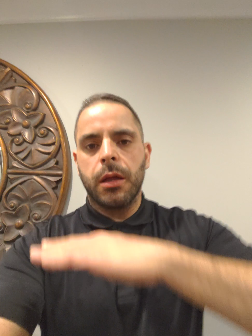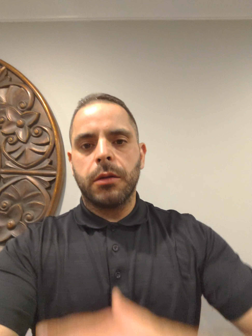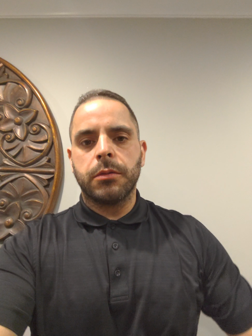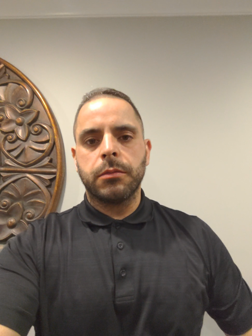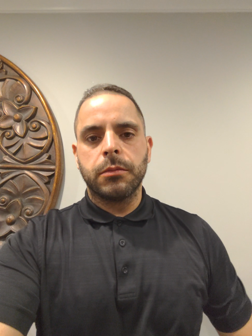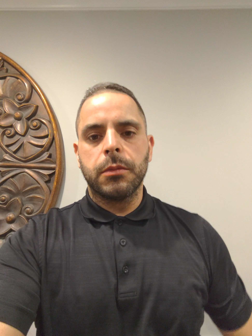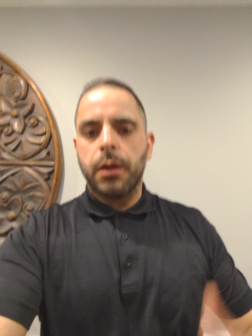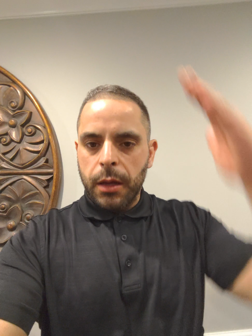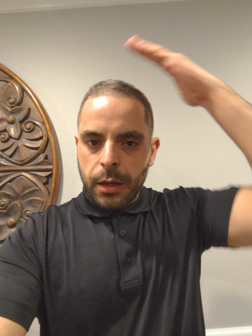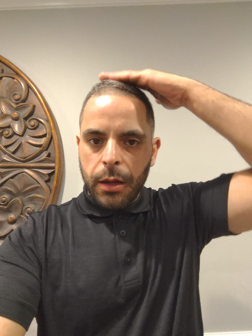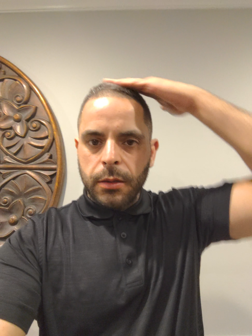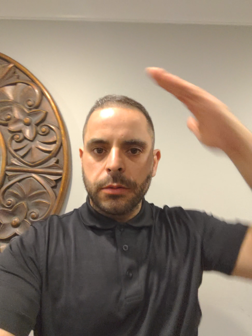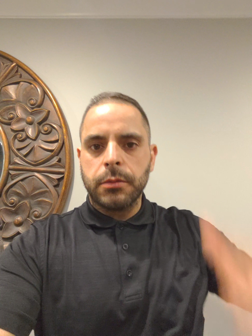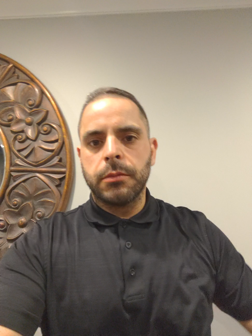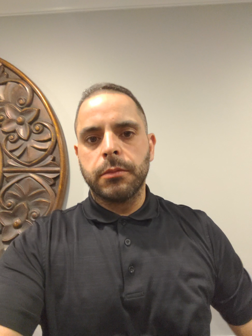hat